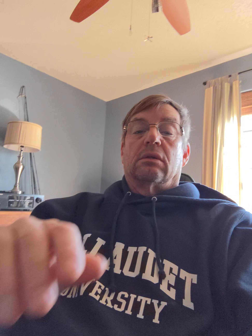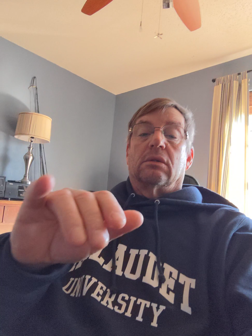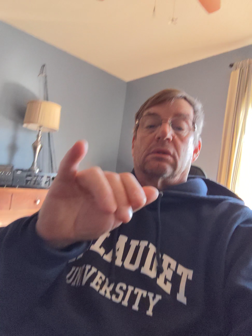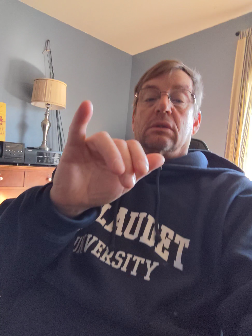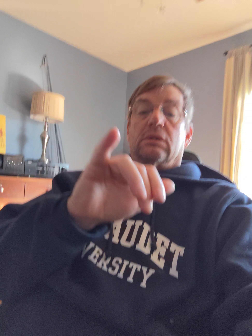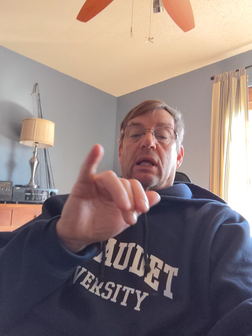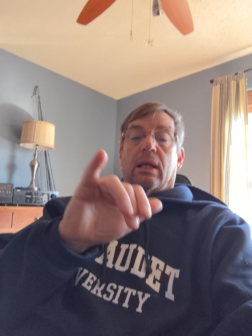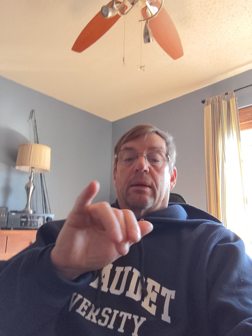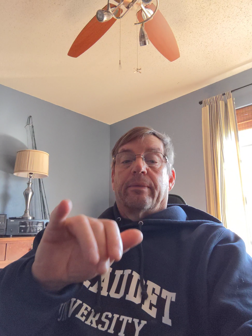same